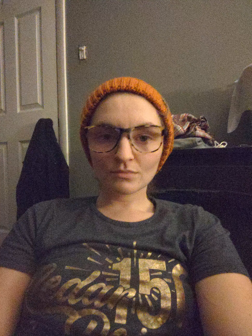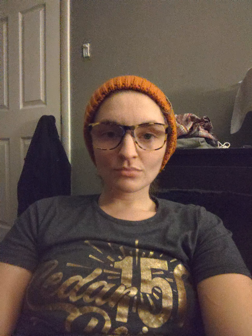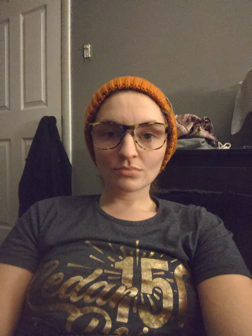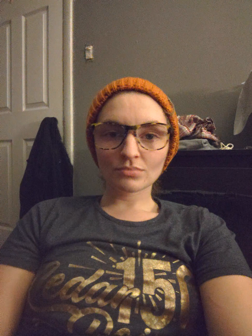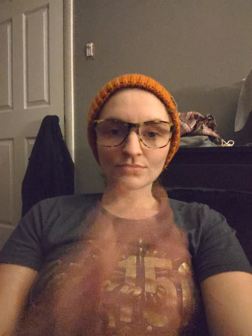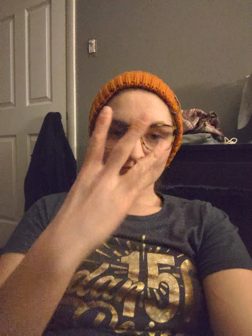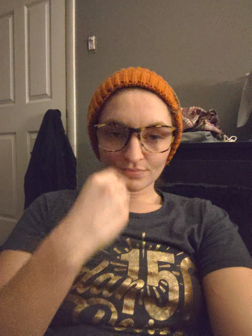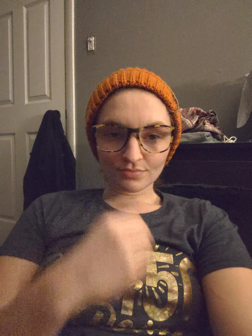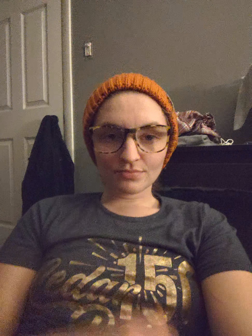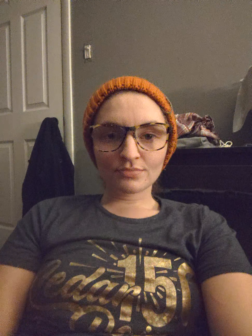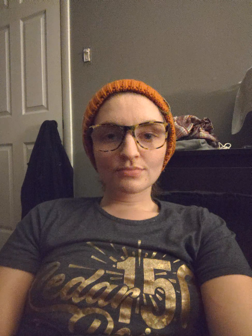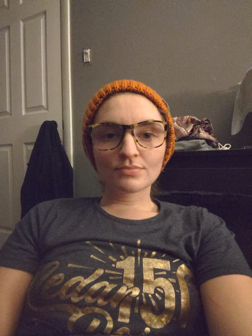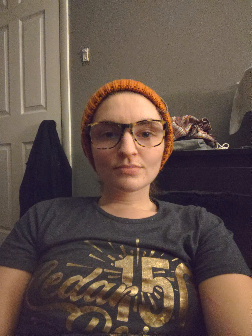sleep